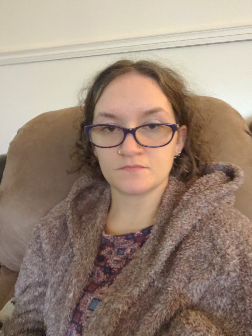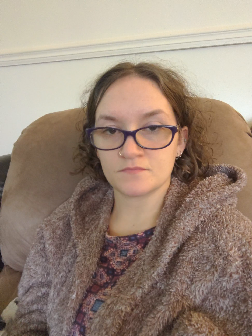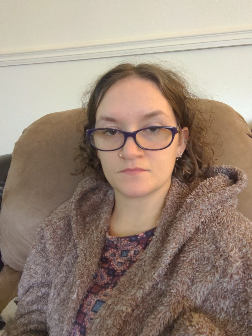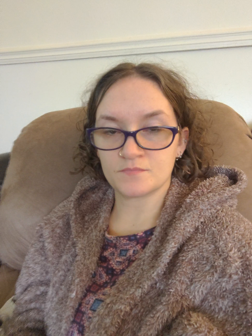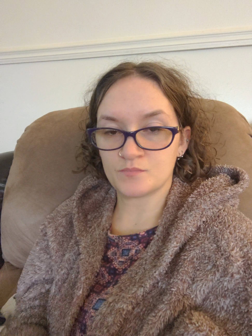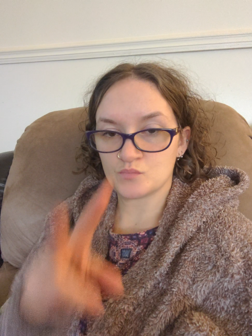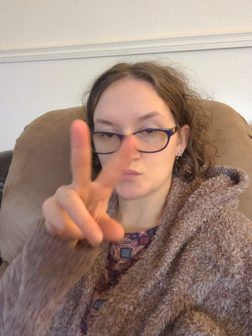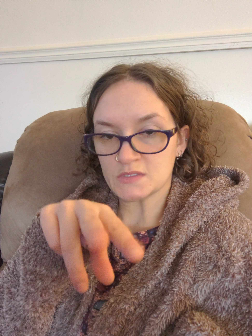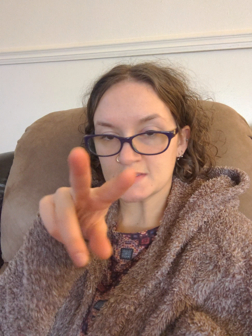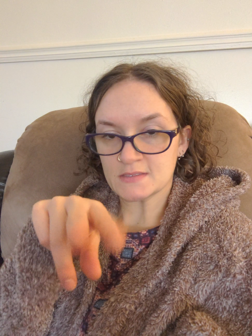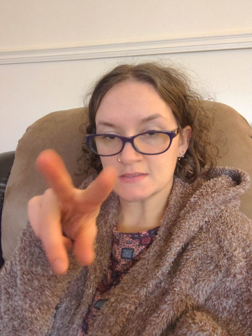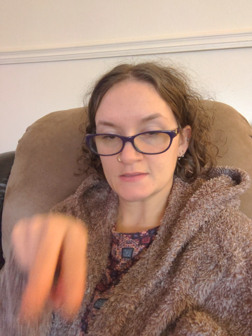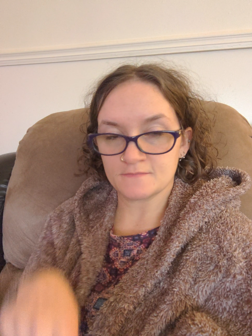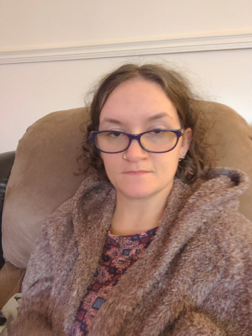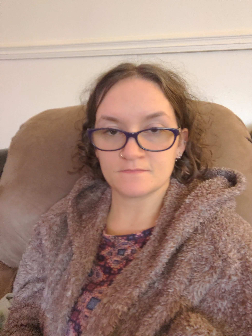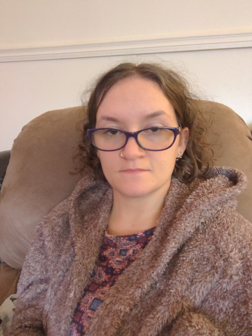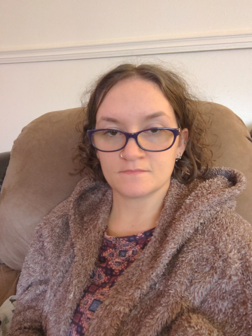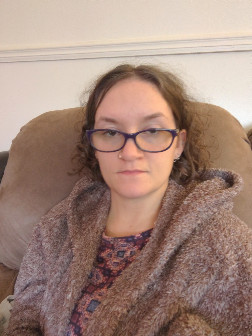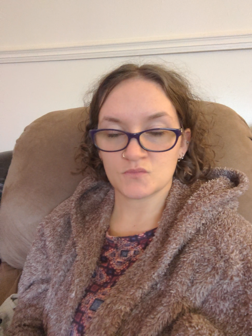read